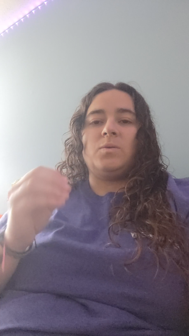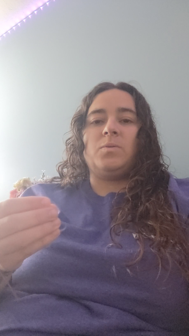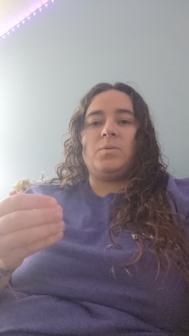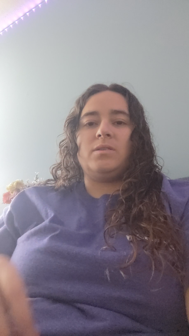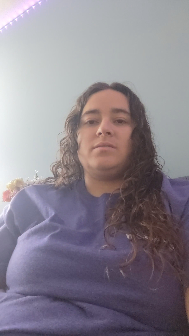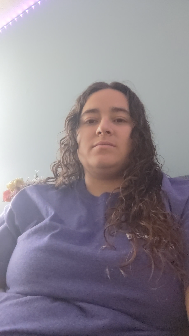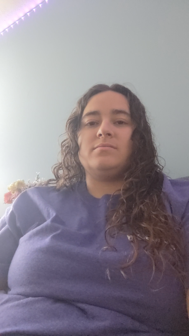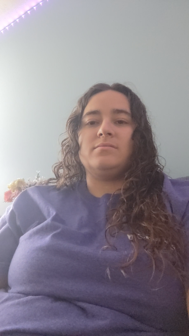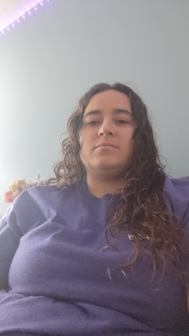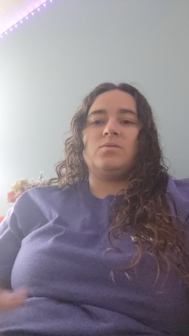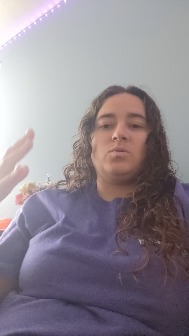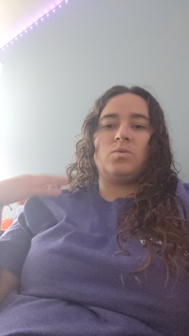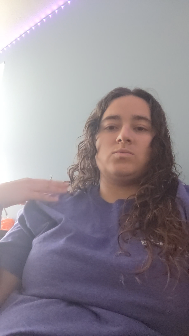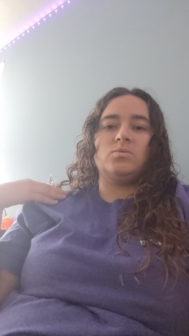shoulder